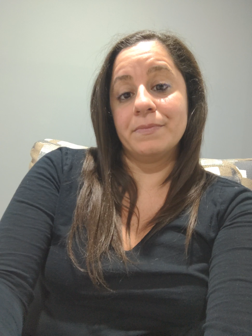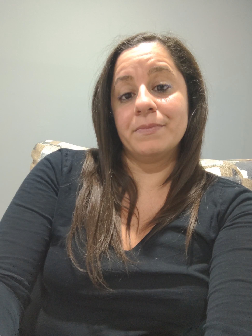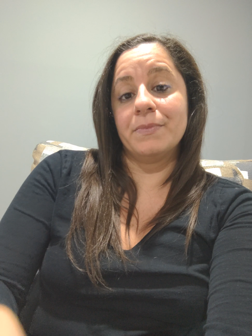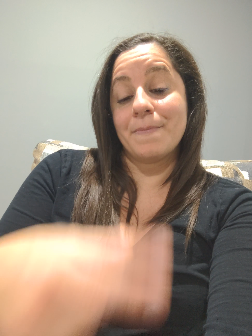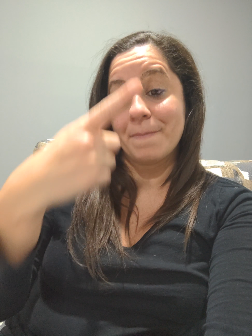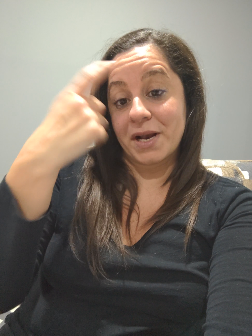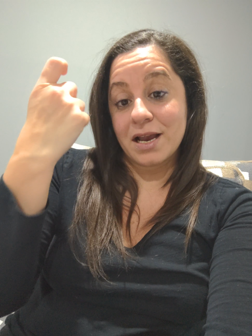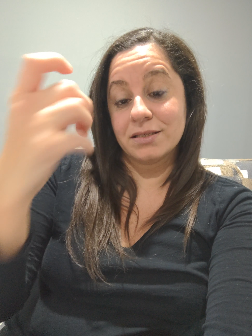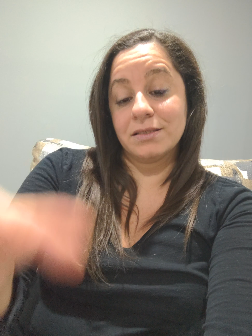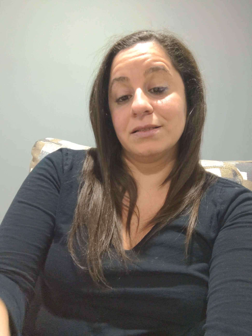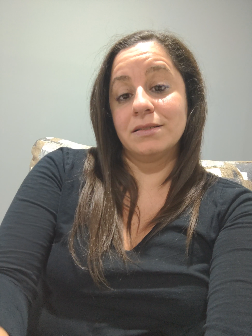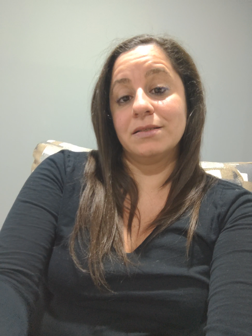because